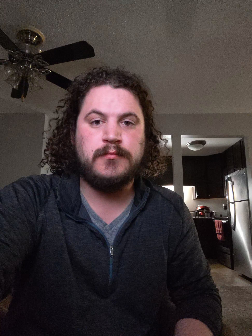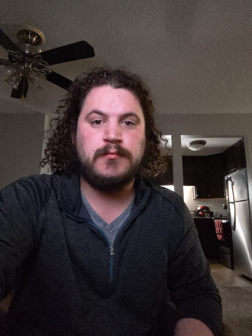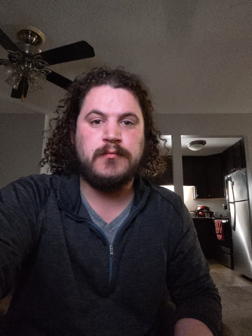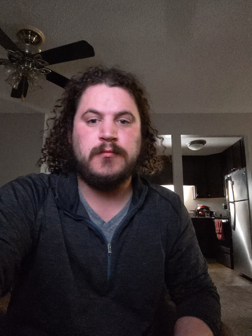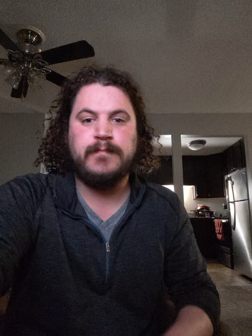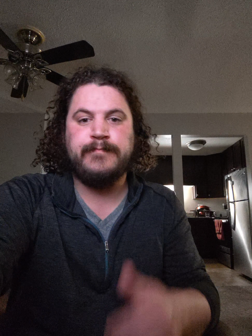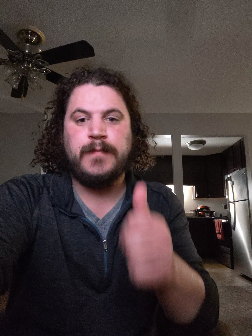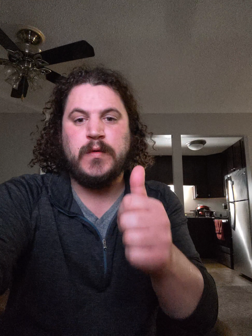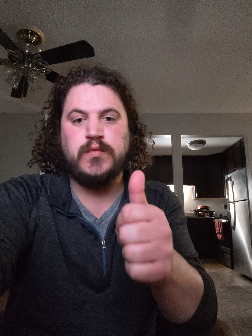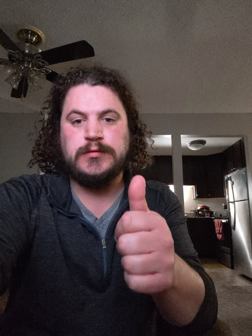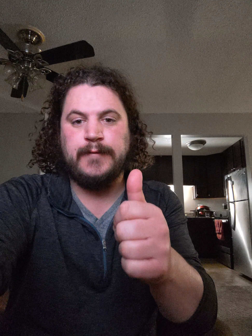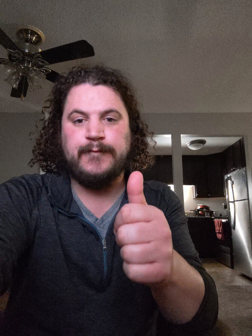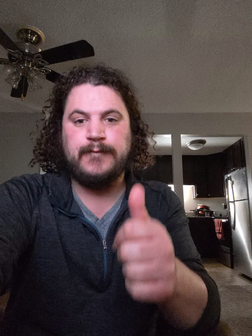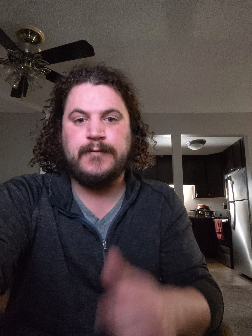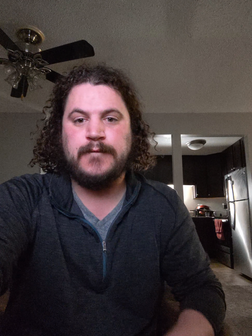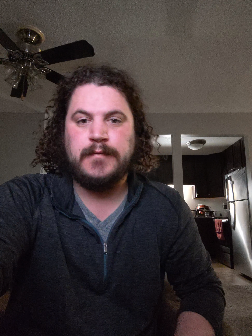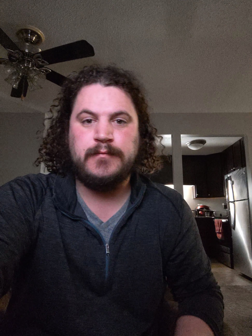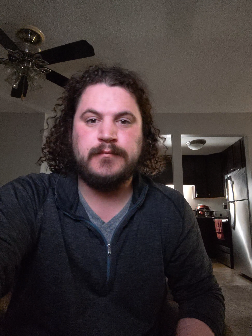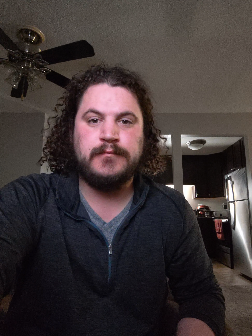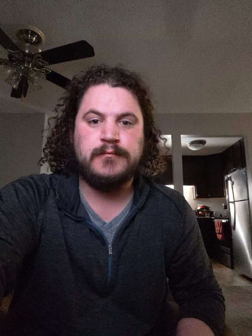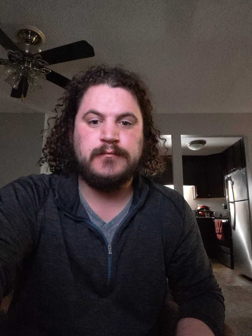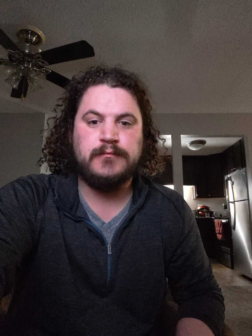yourself